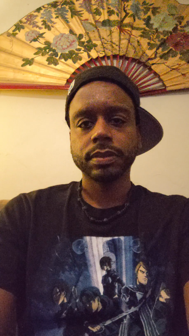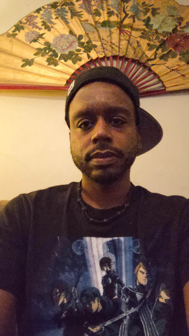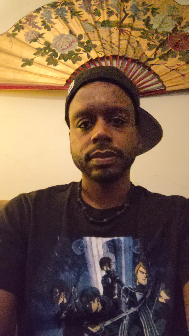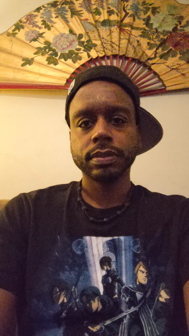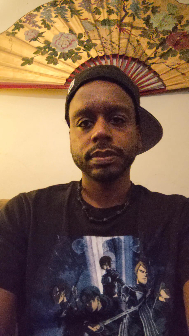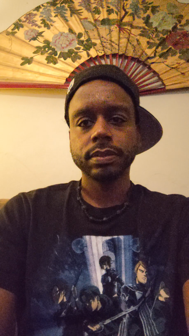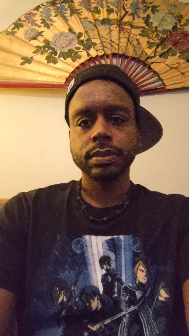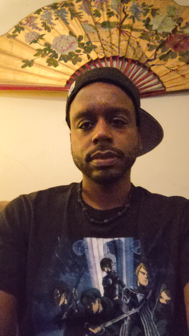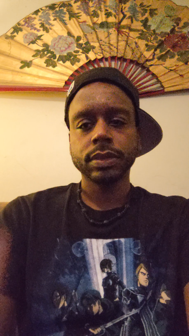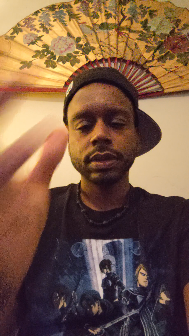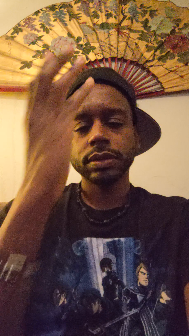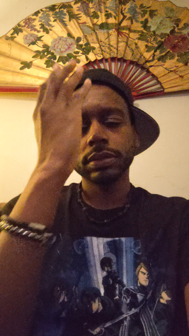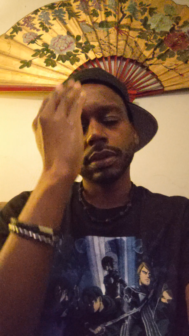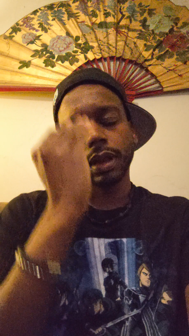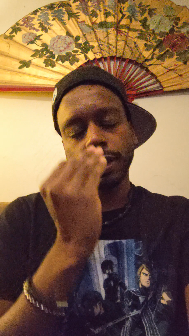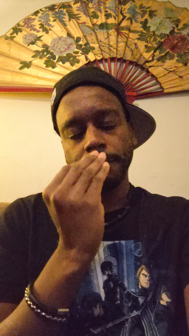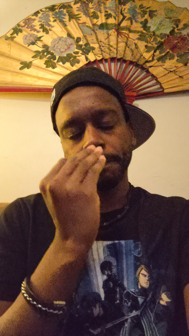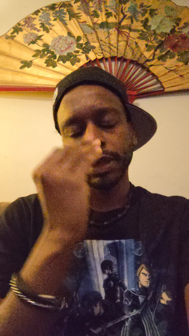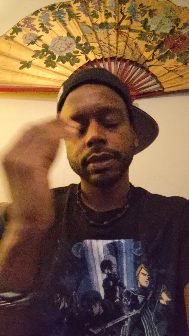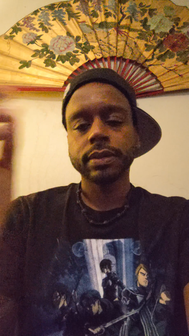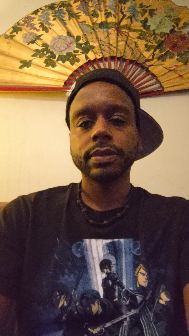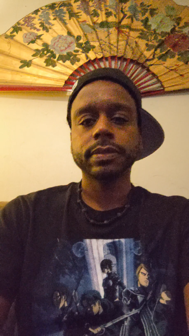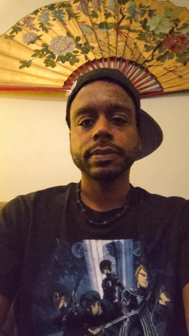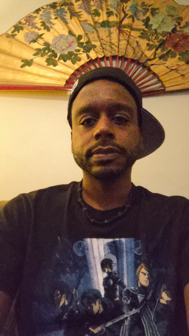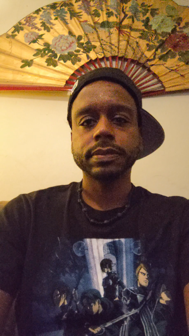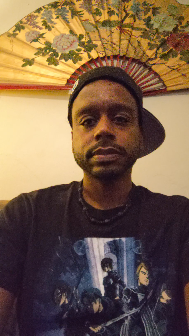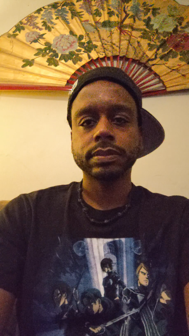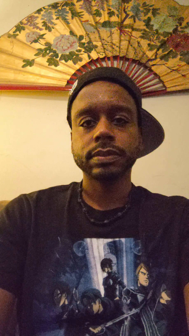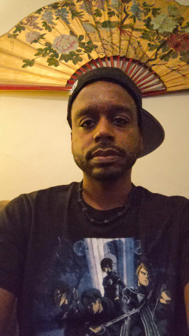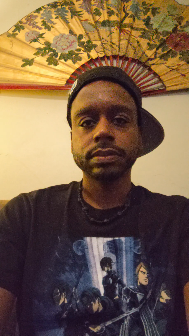asleep